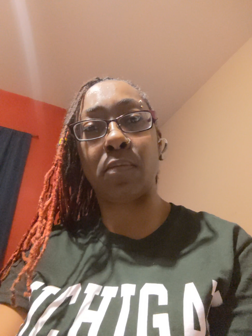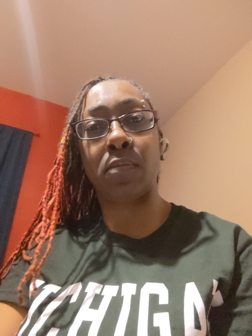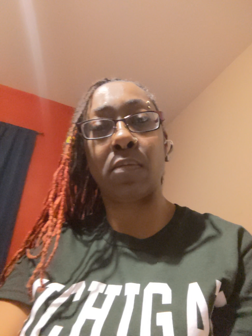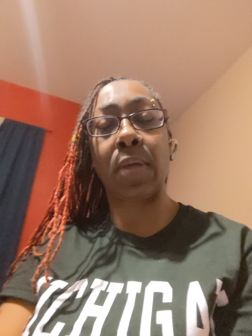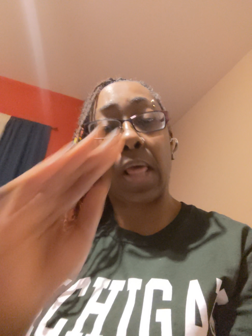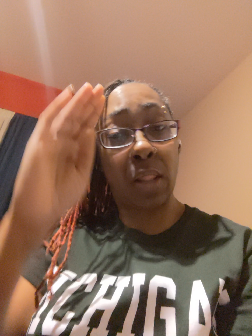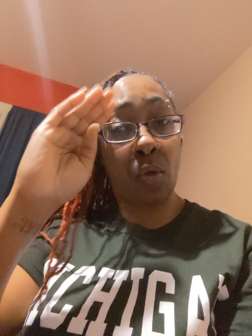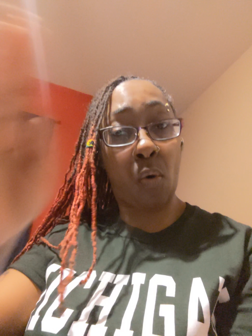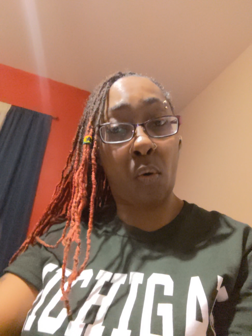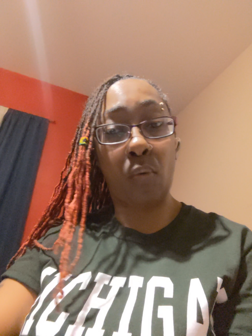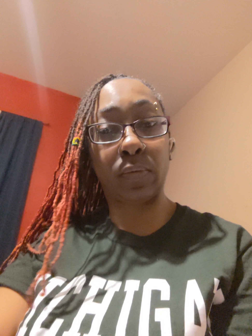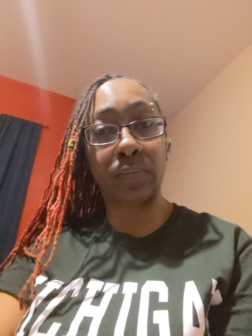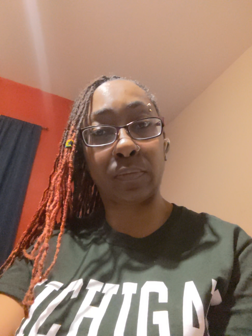hello